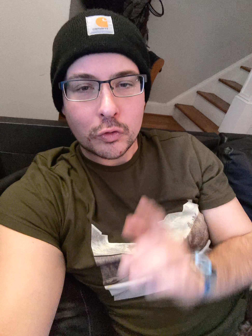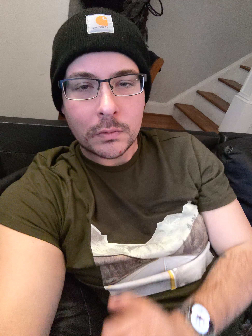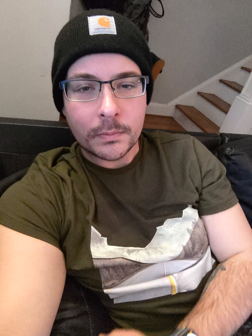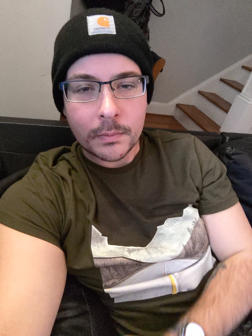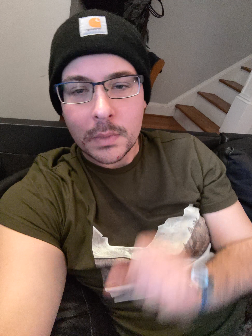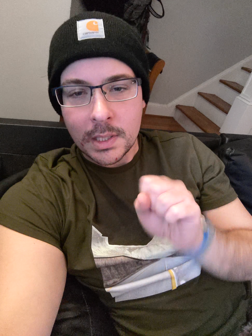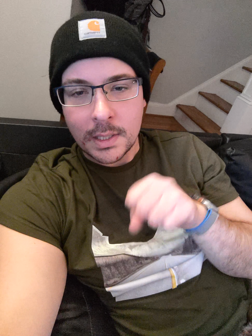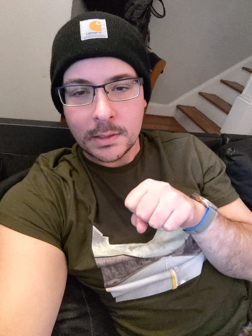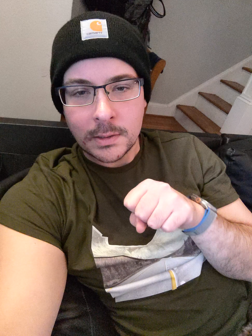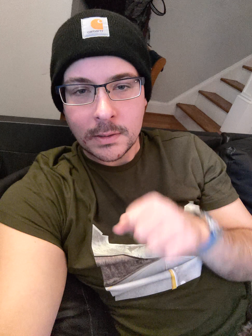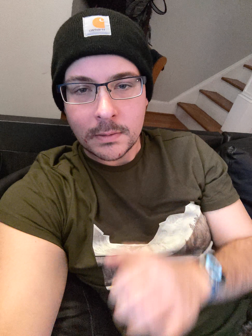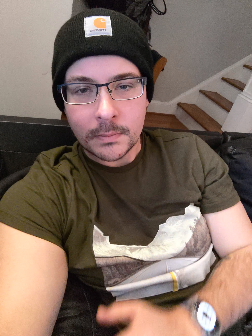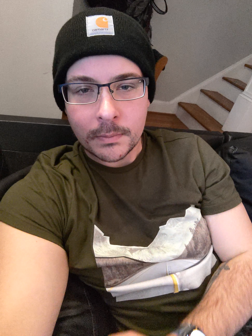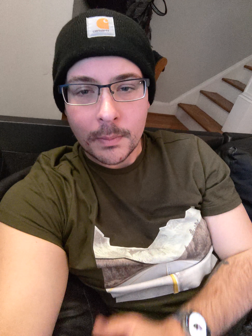yes